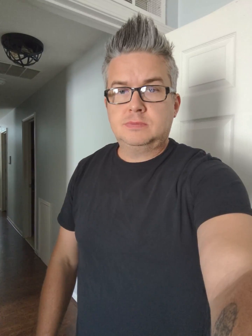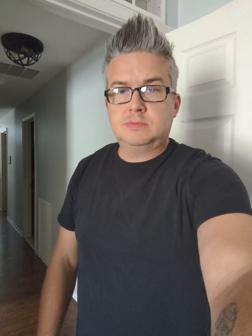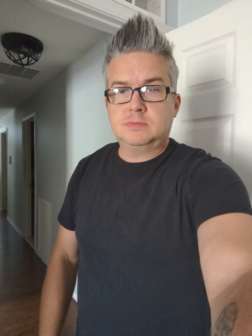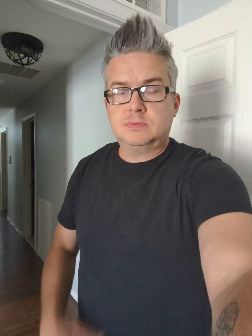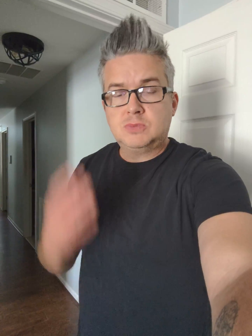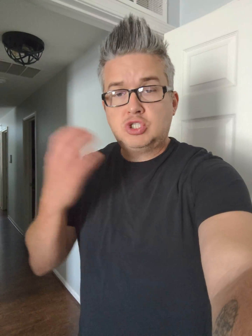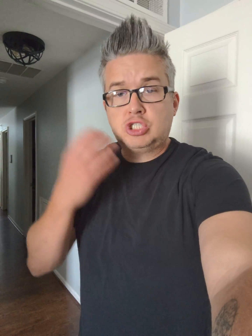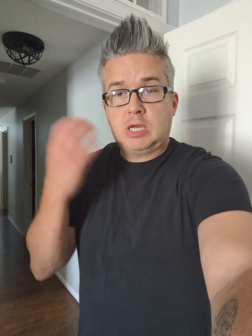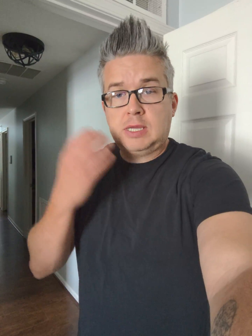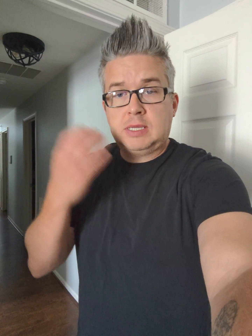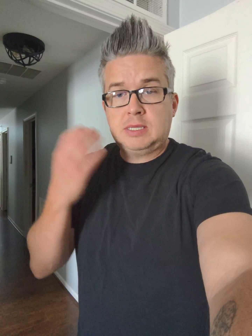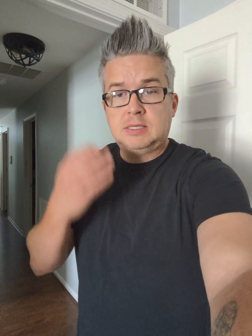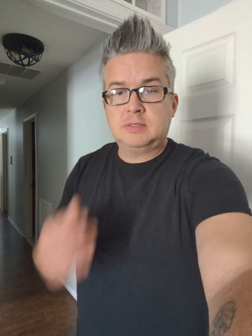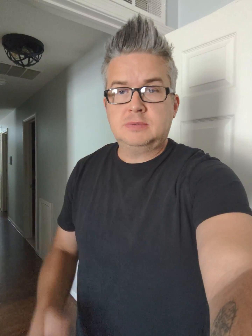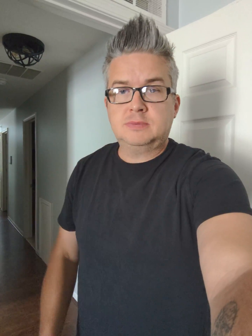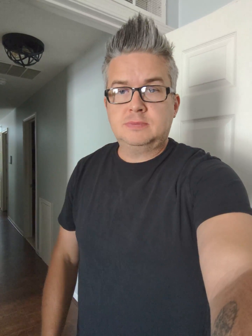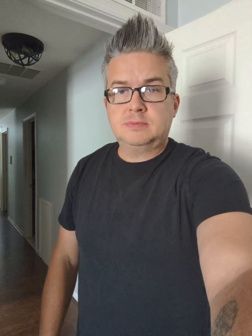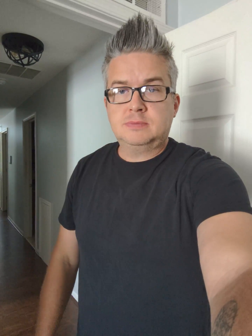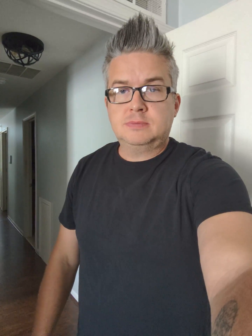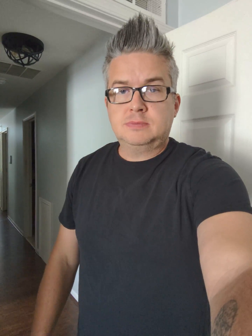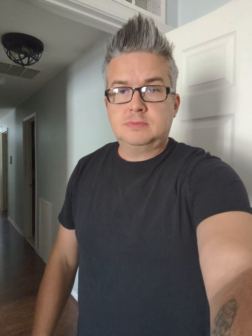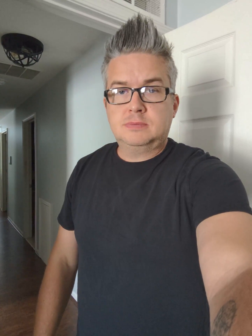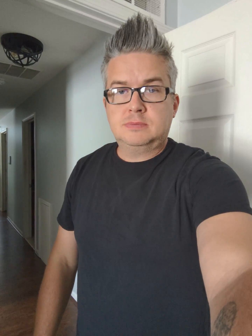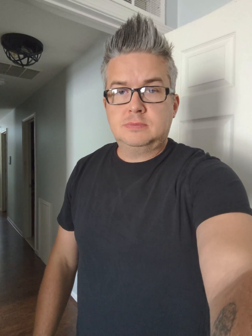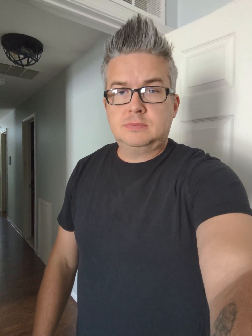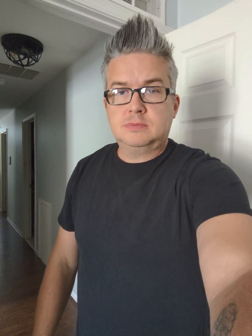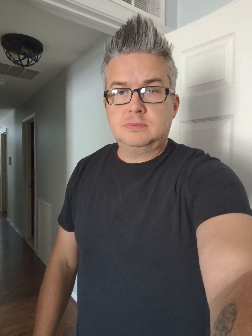shake